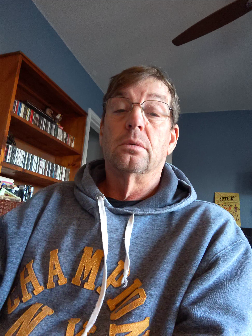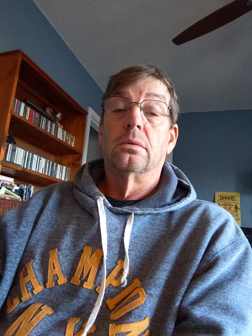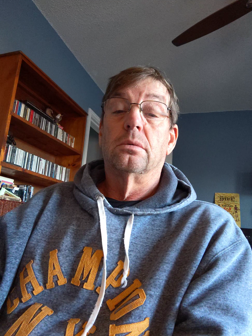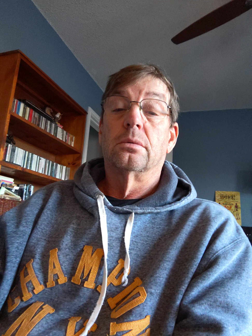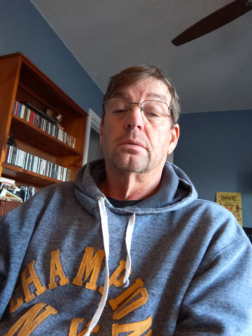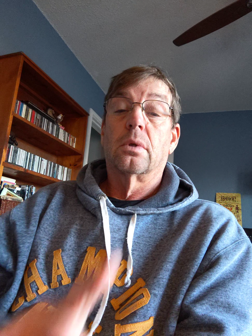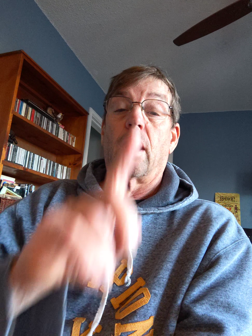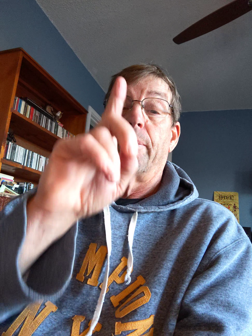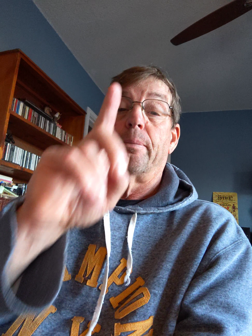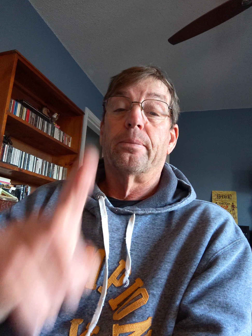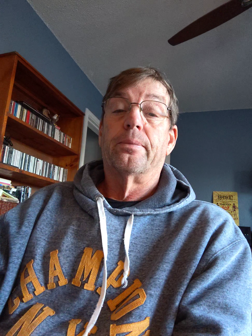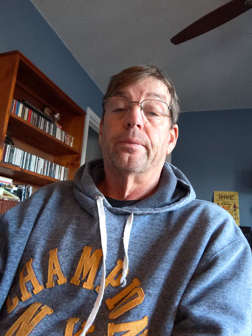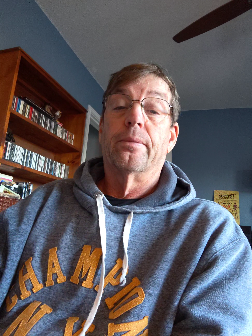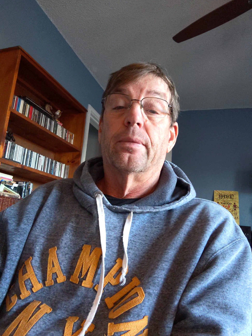up